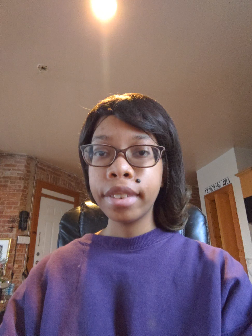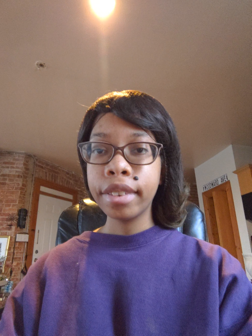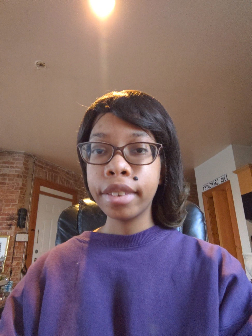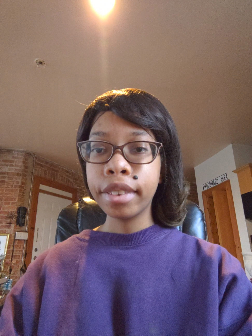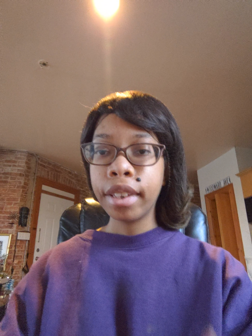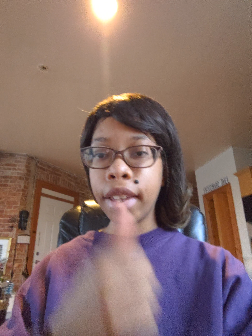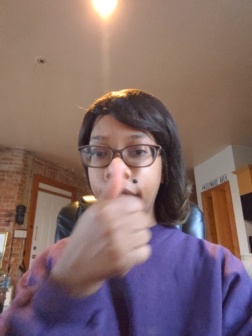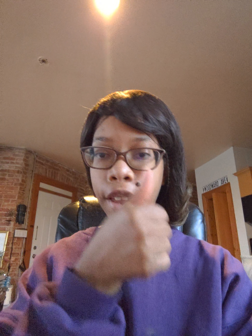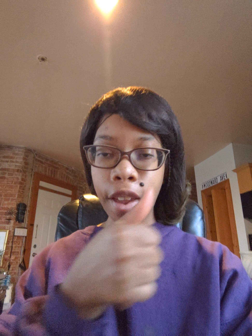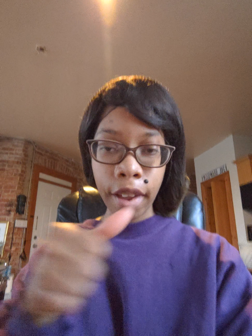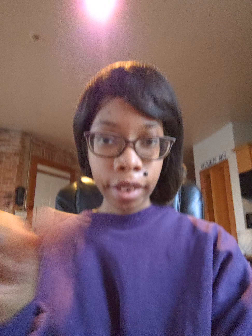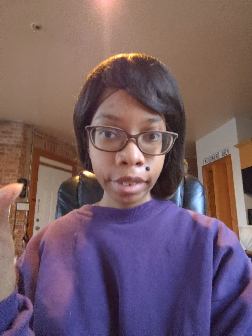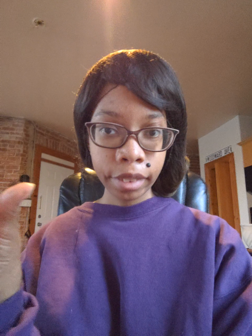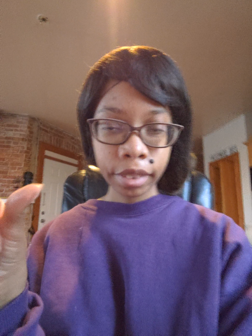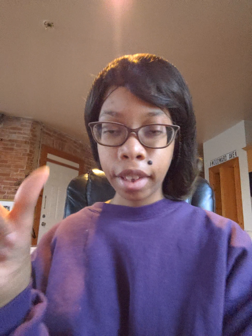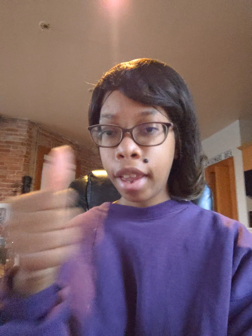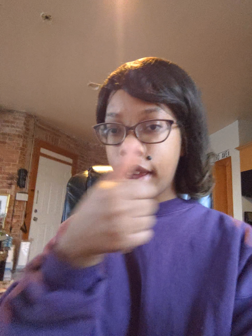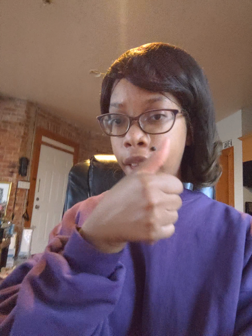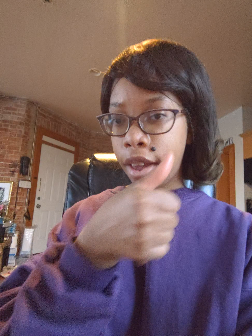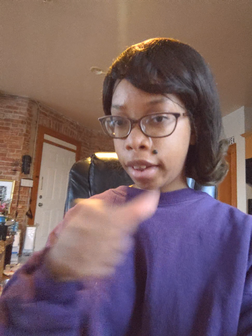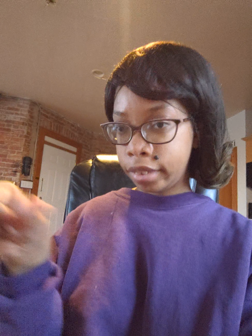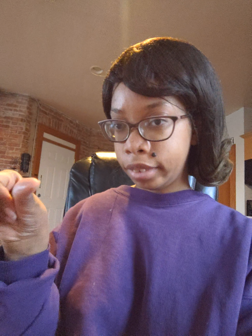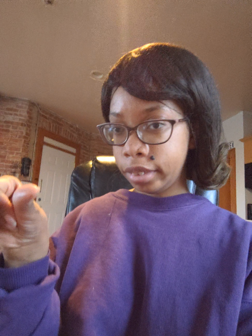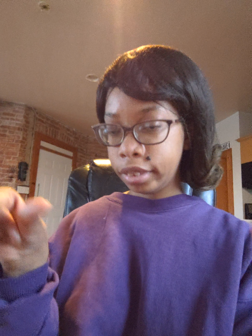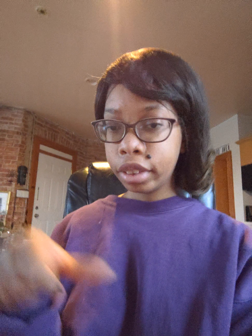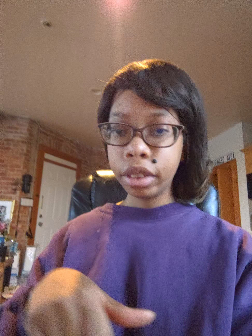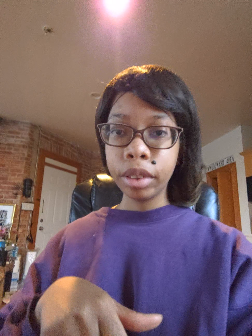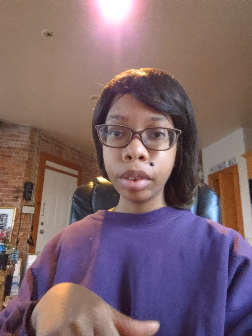any